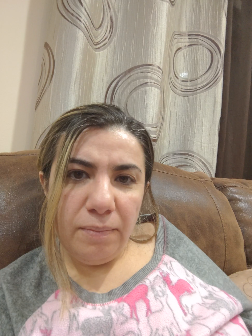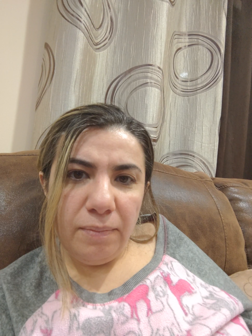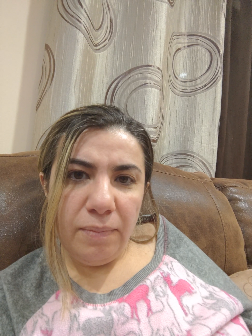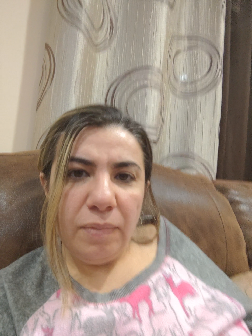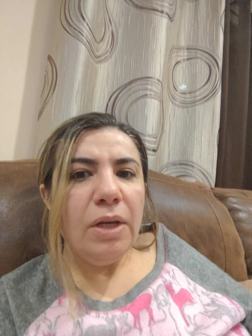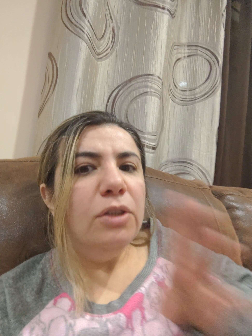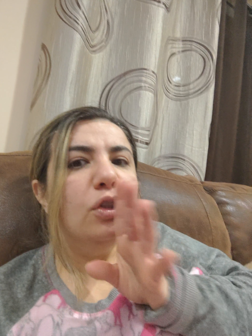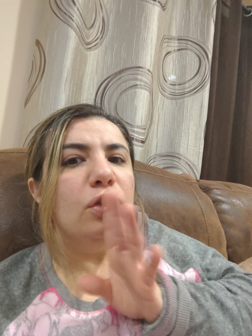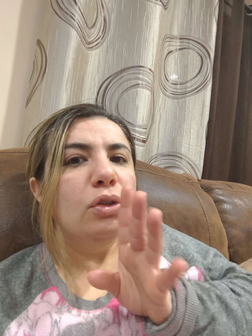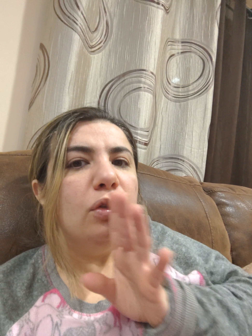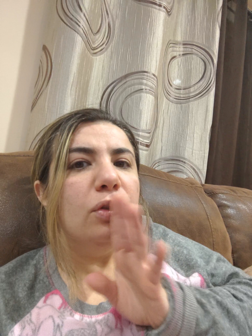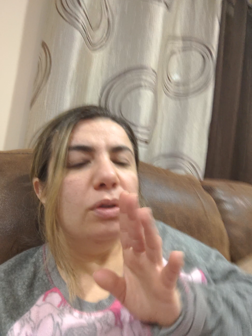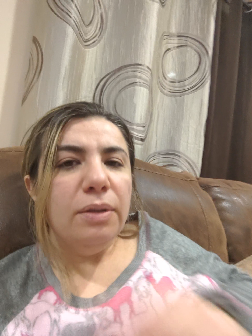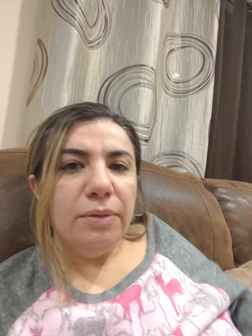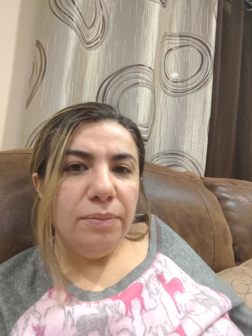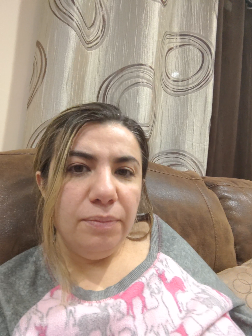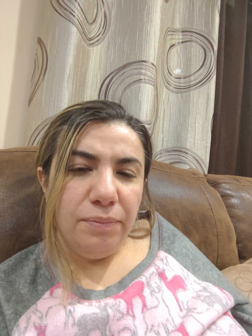talk